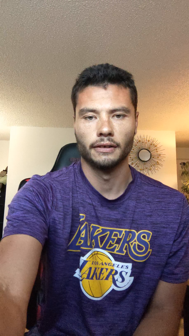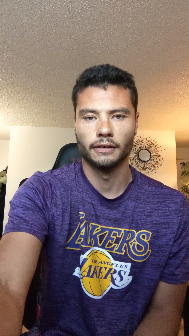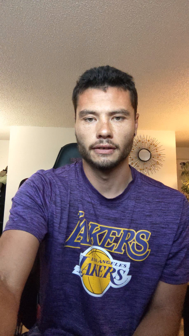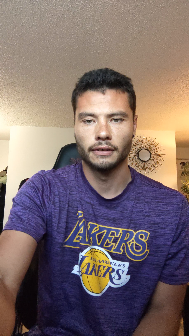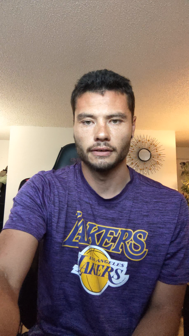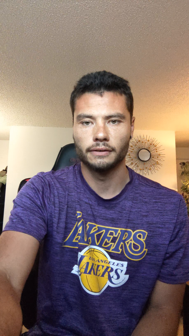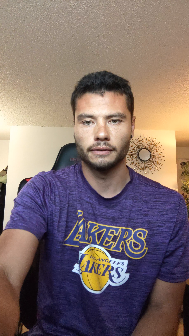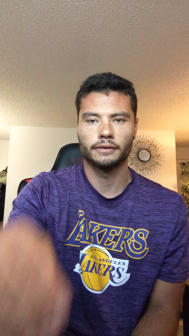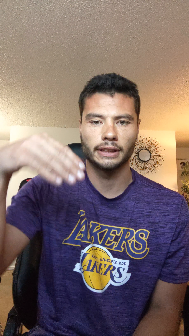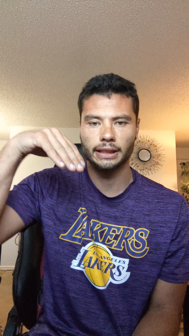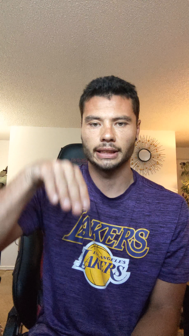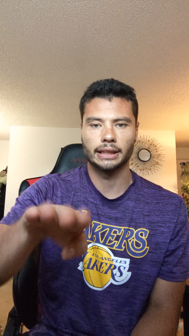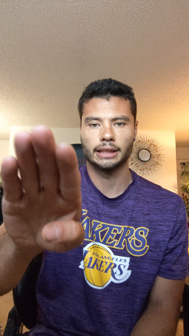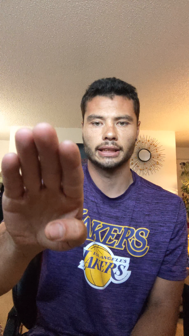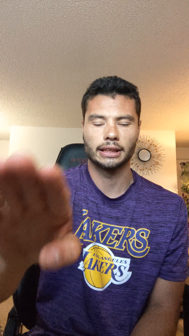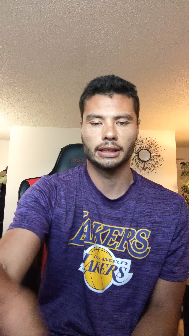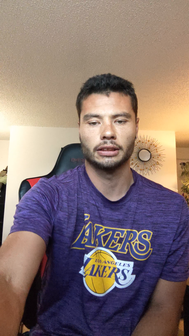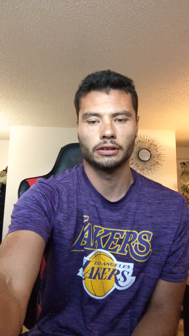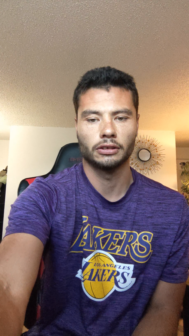enter